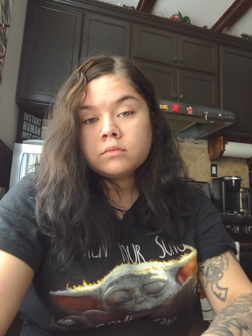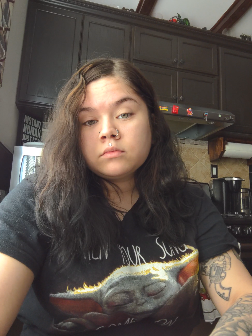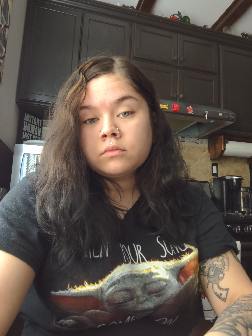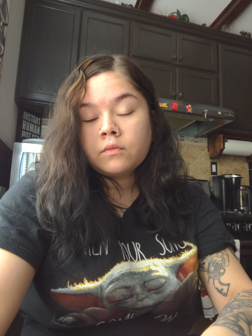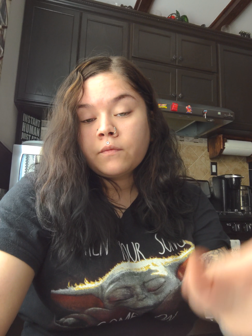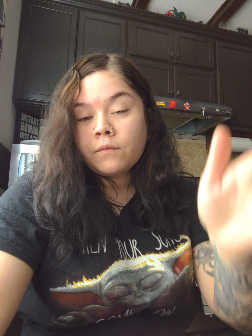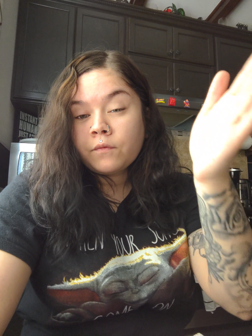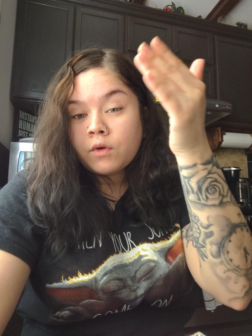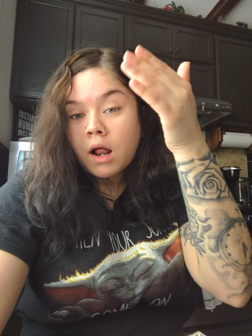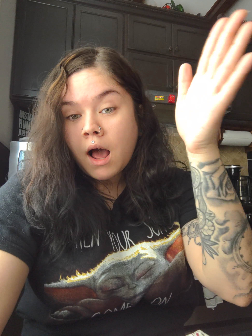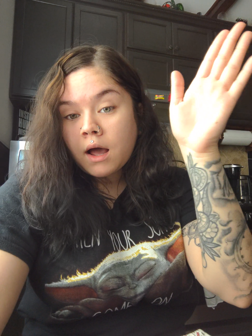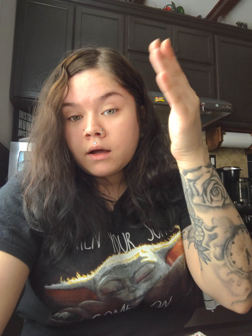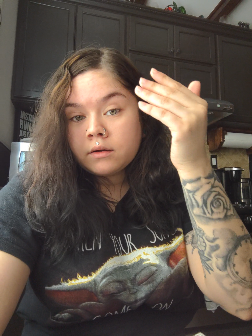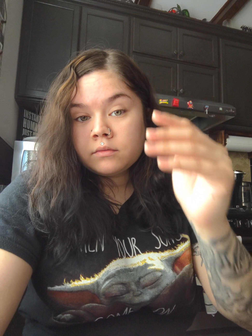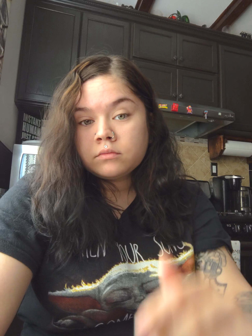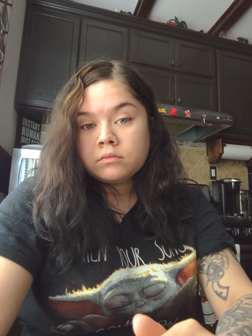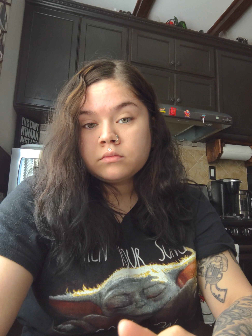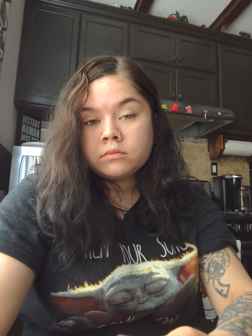flag